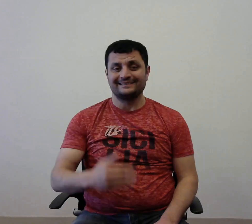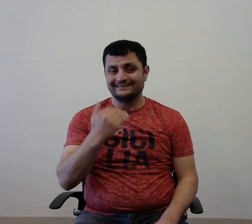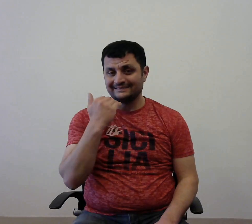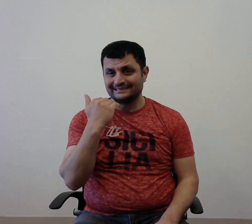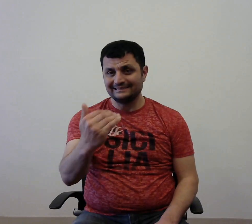siz